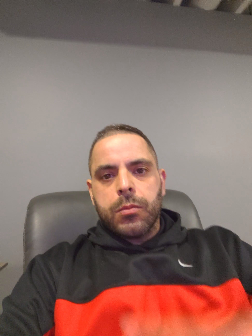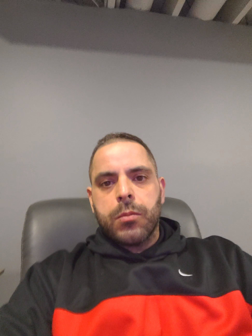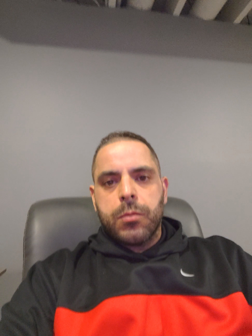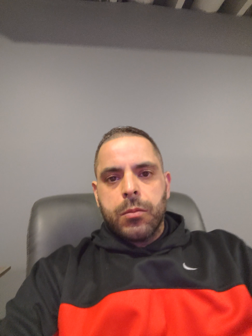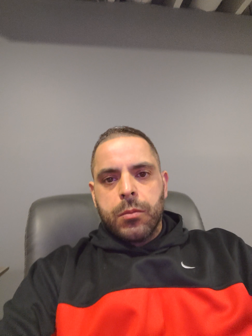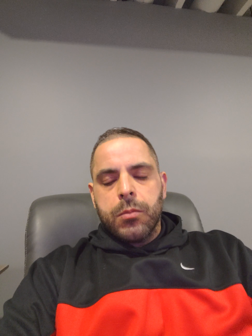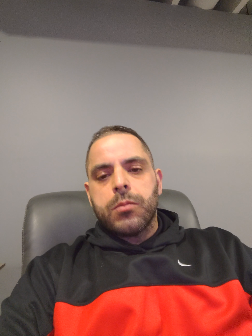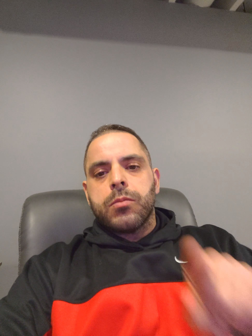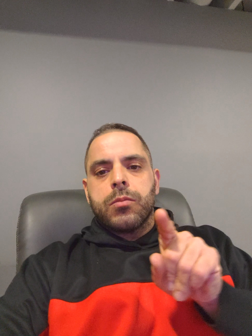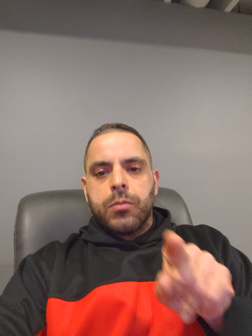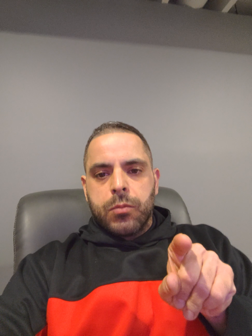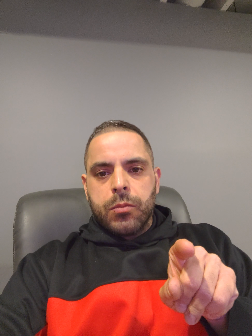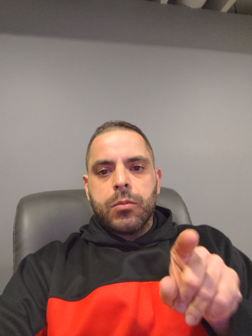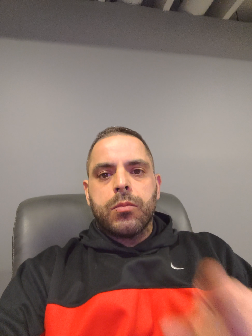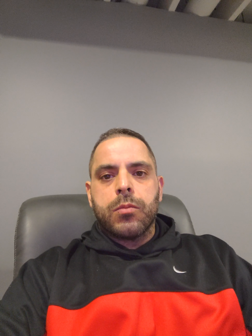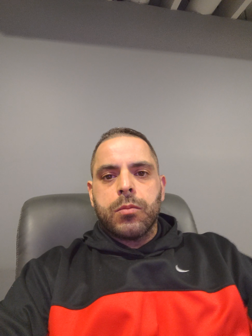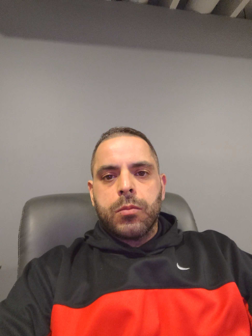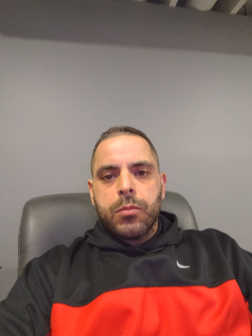he/she/it